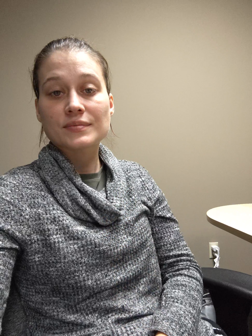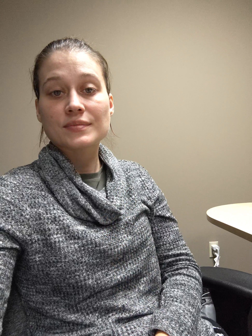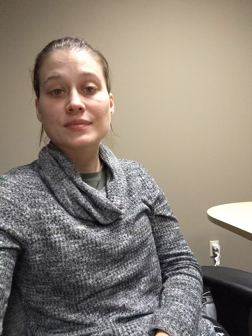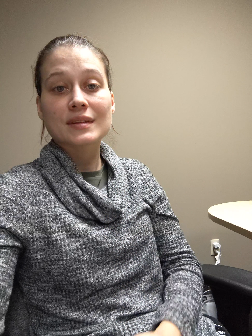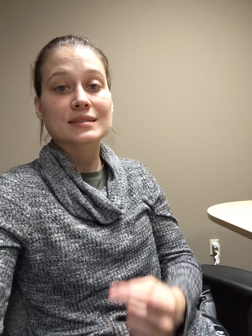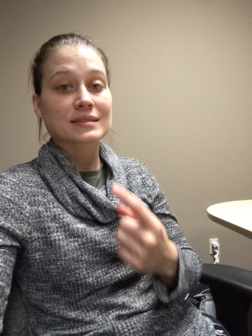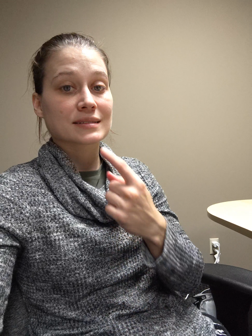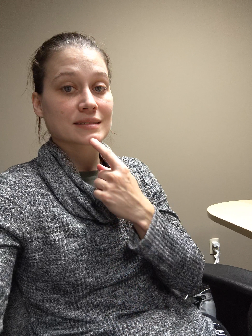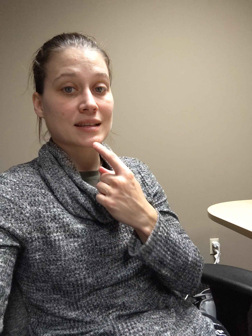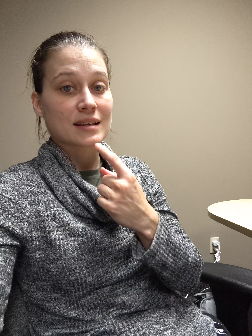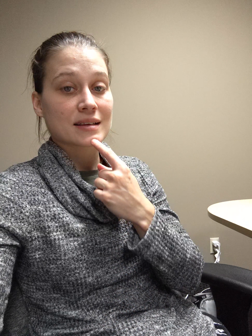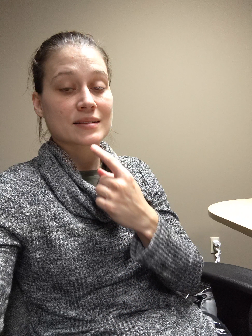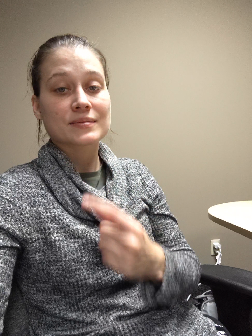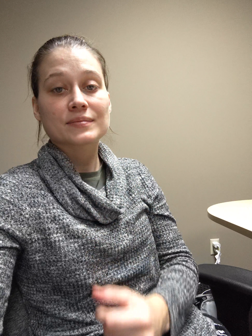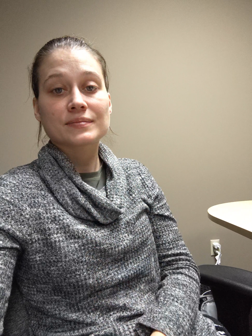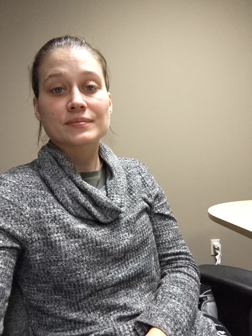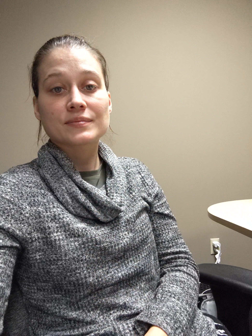say